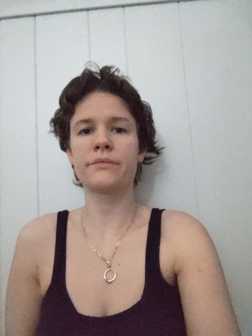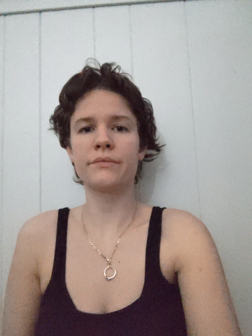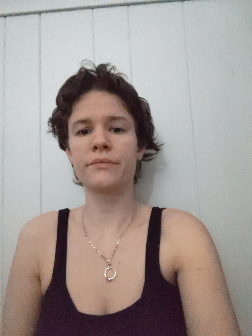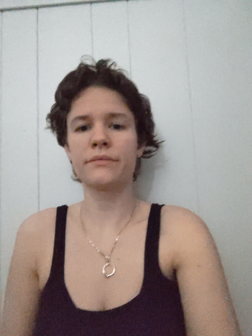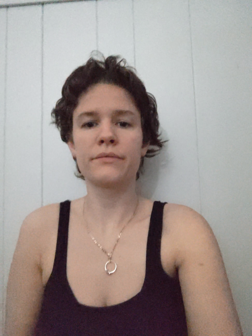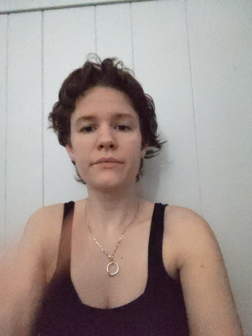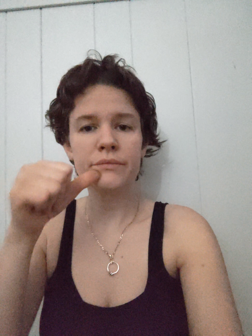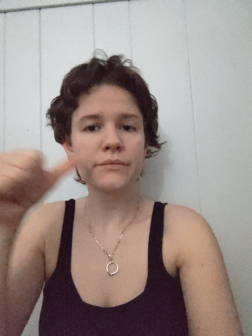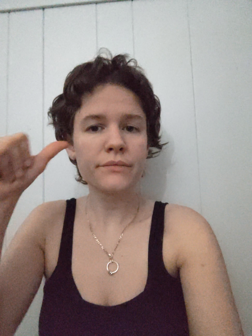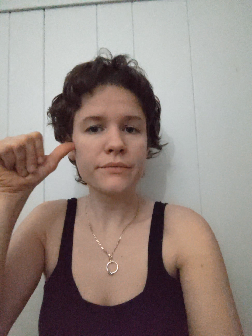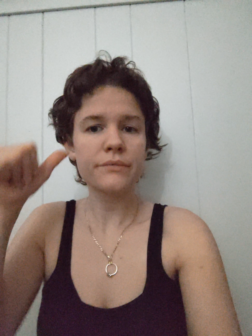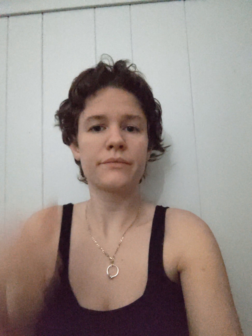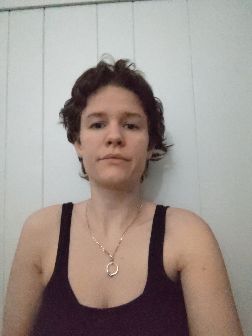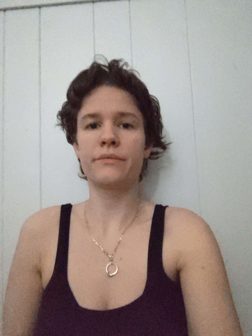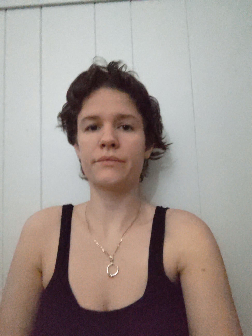yesterday